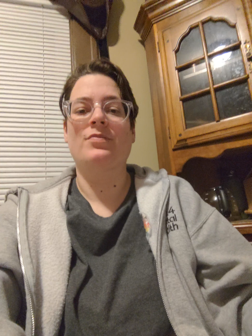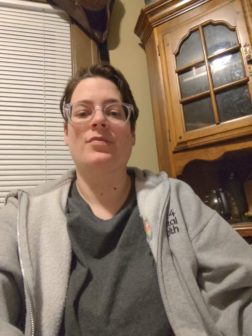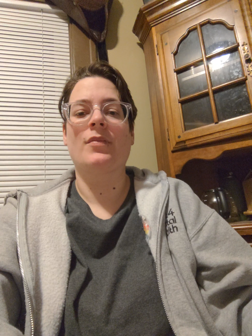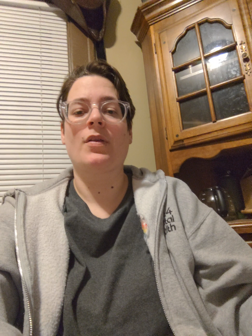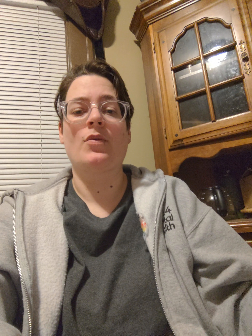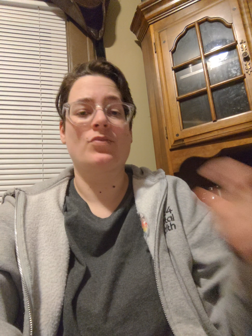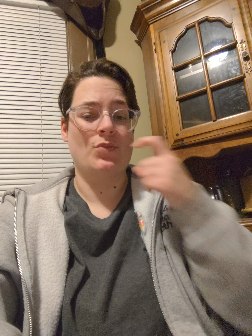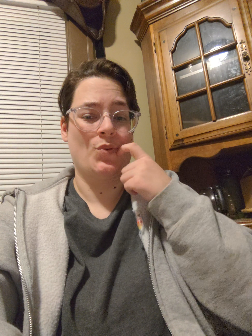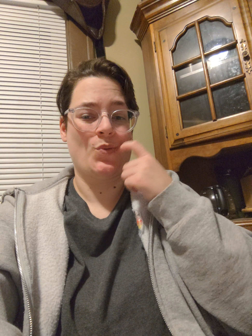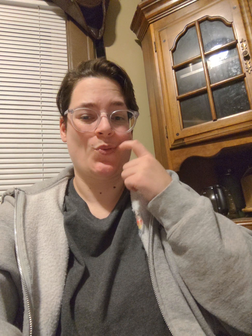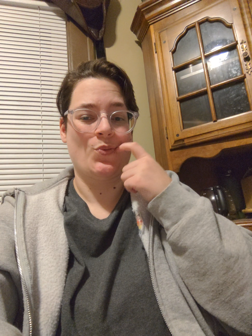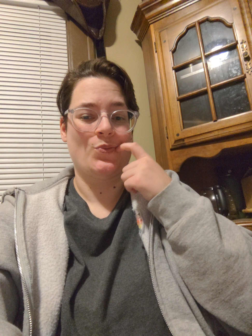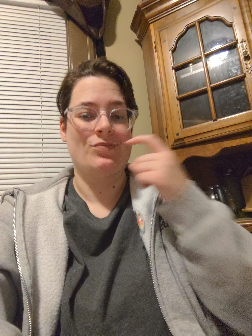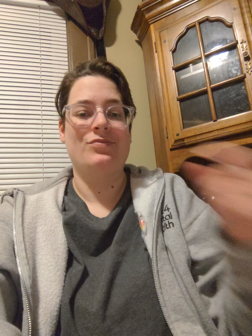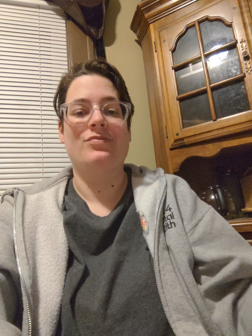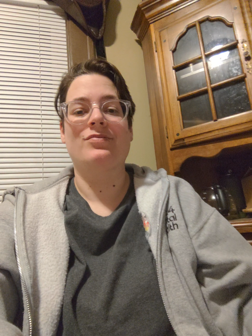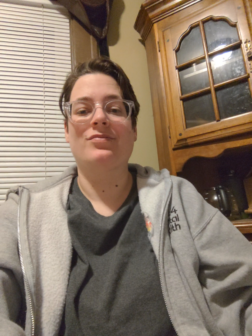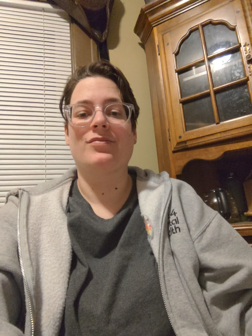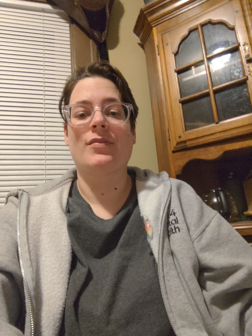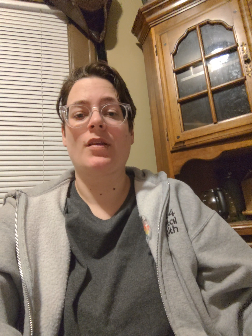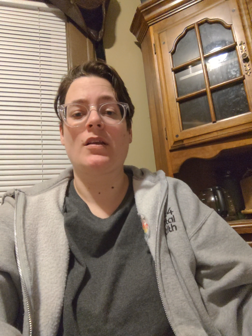tooth